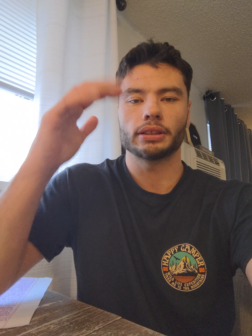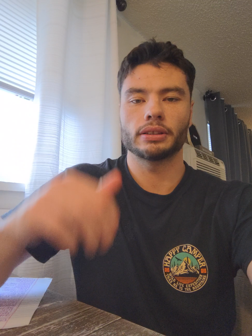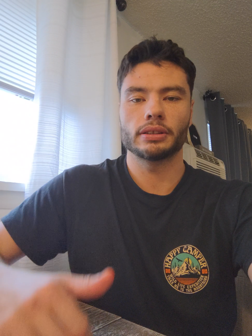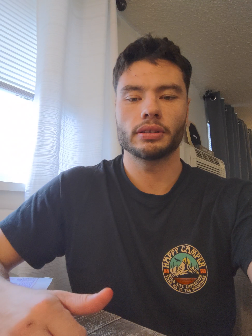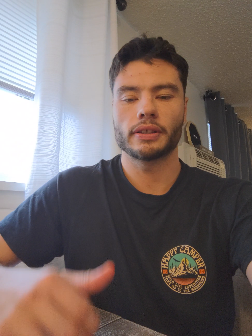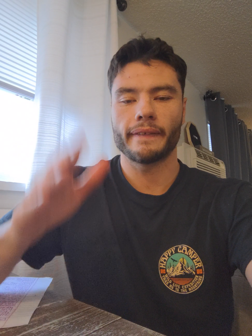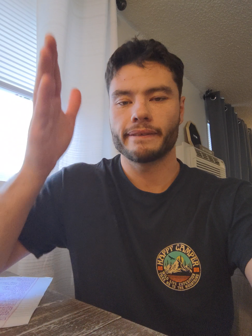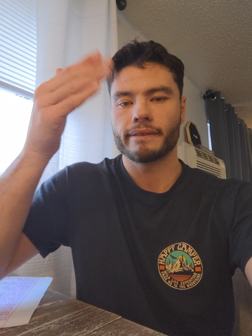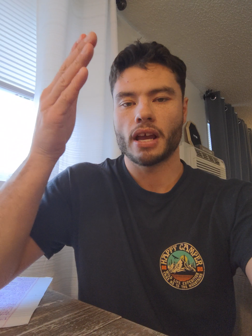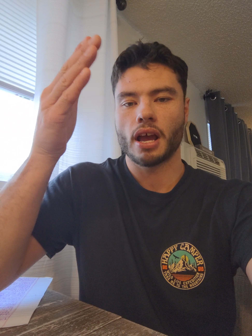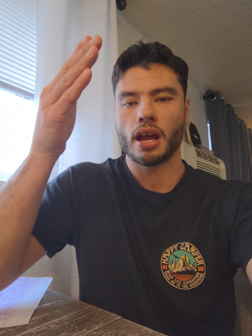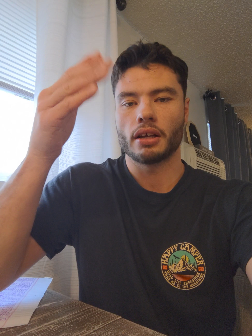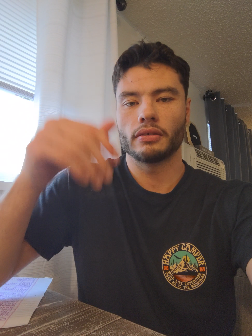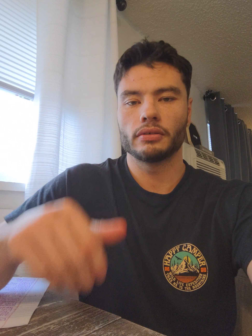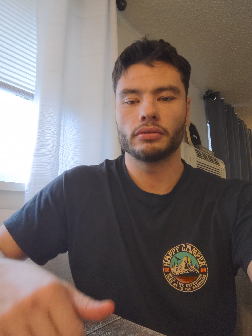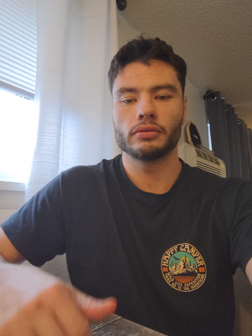flag